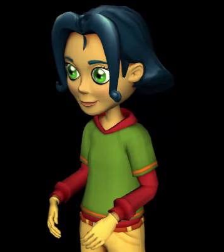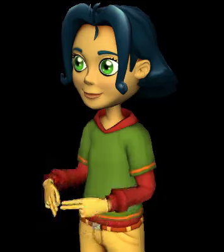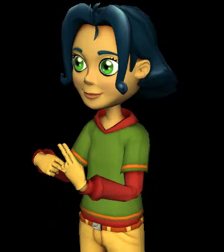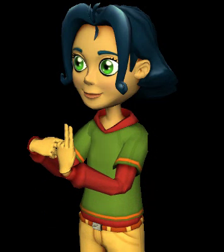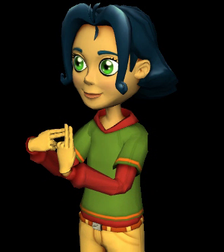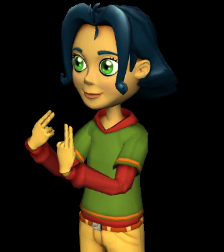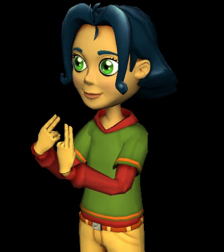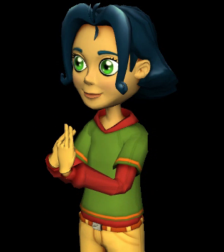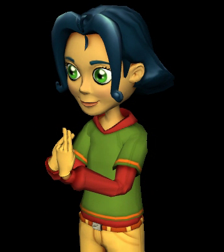يجيب